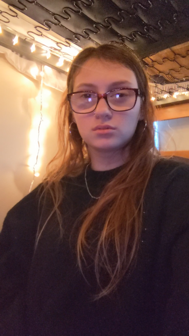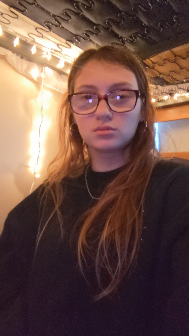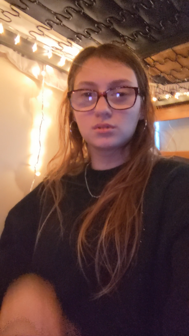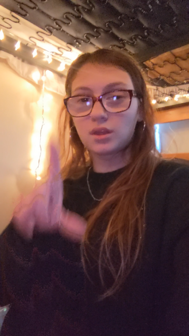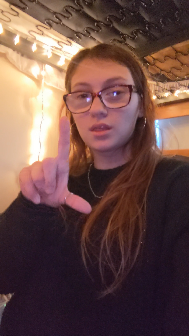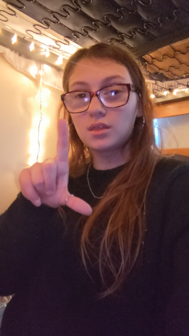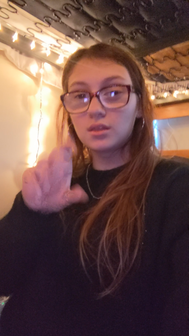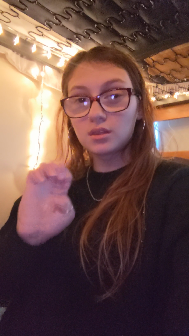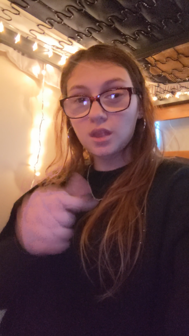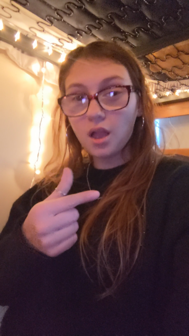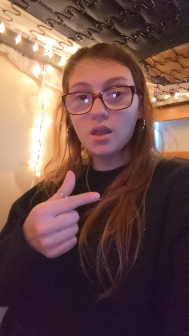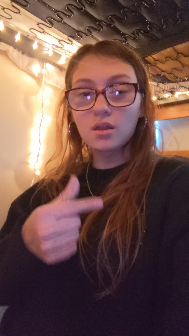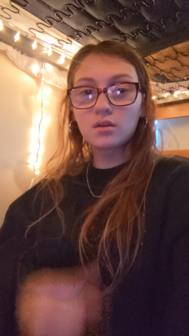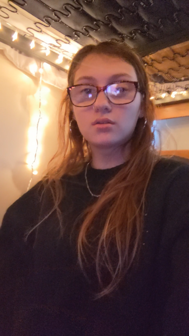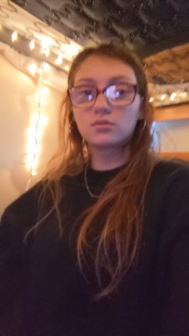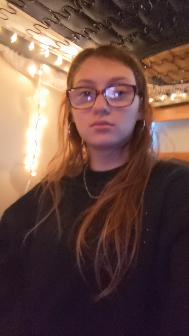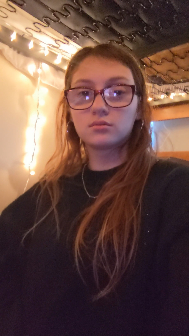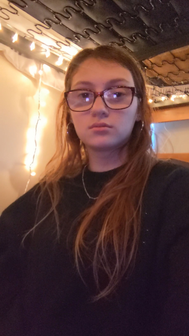leg